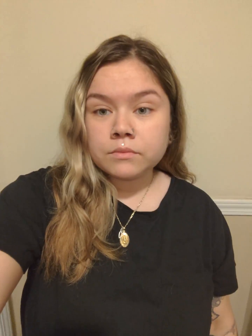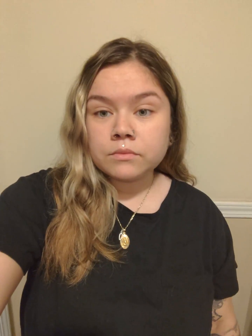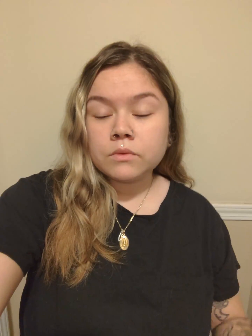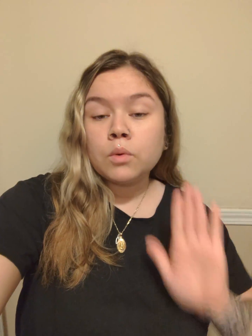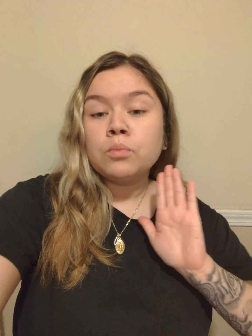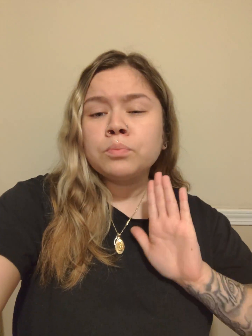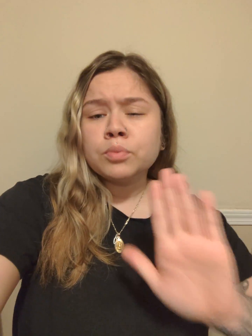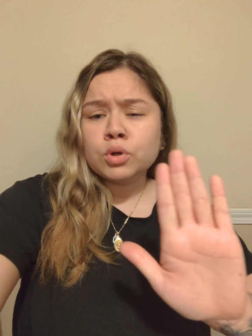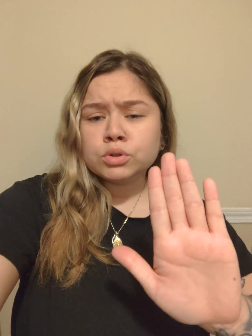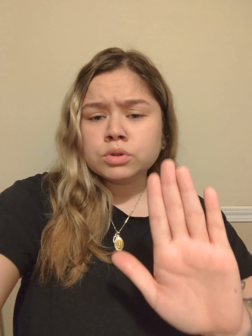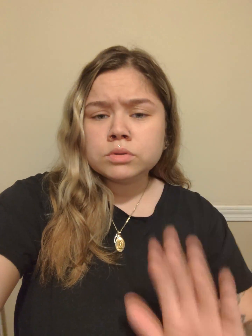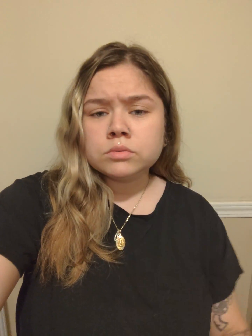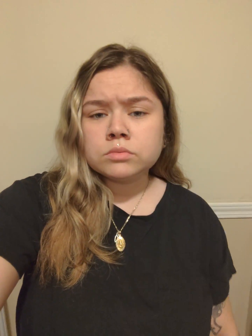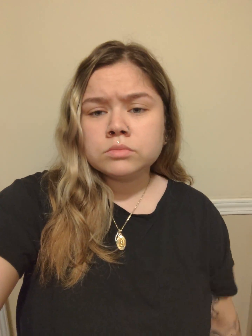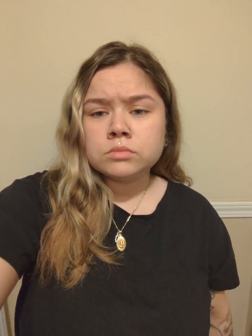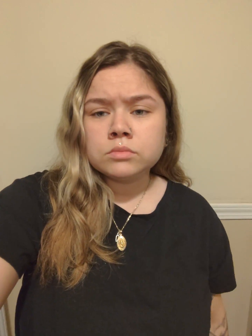push